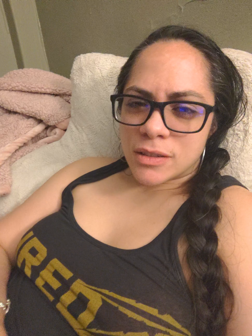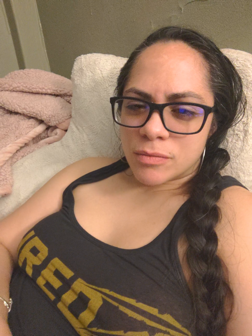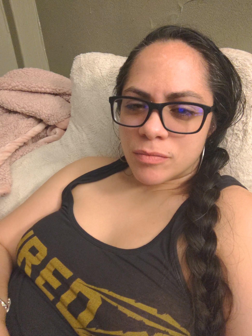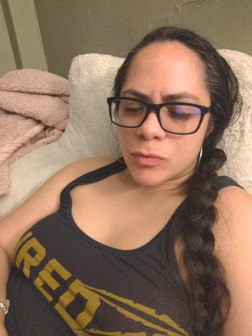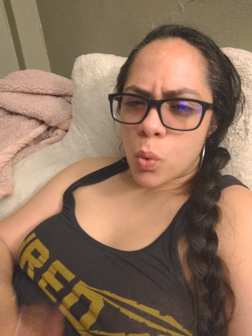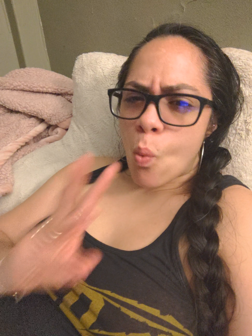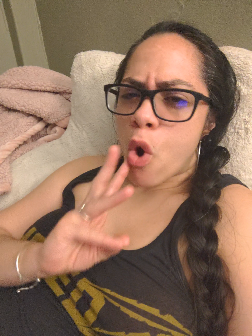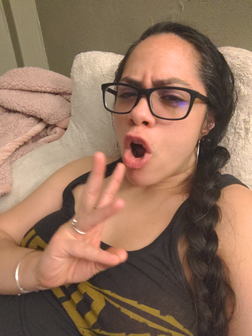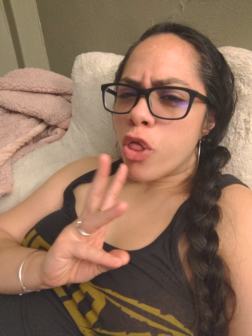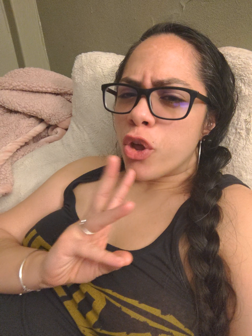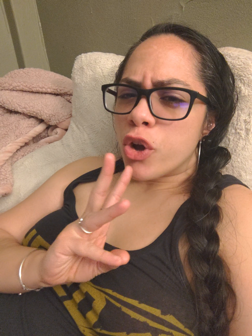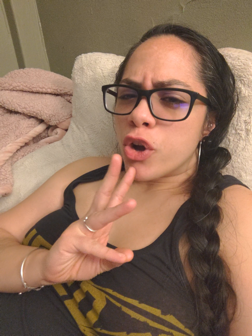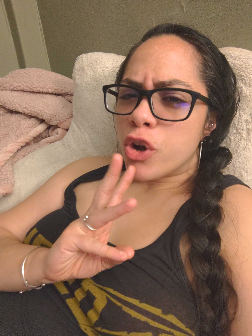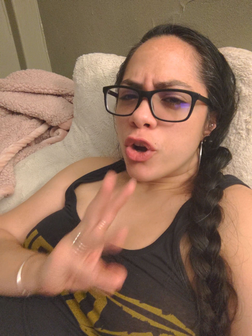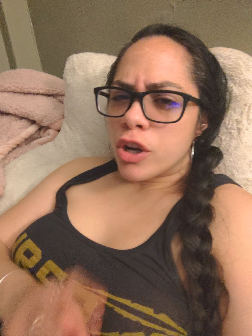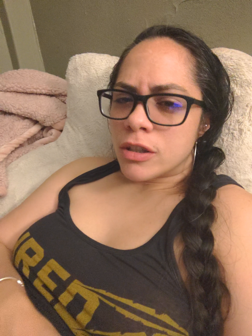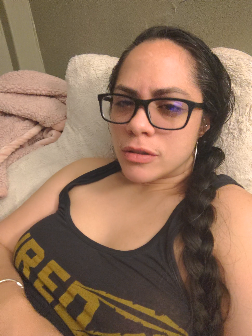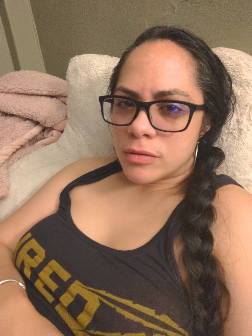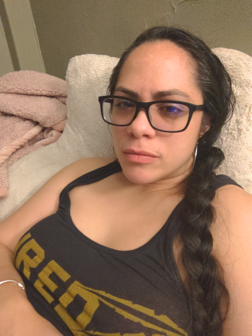water